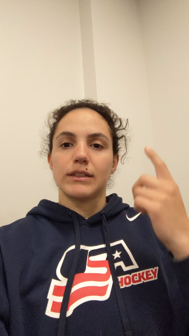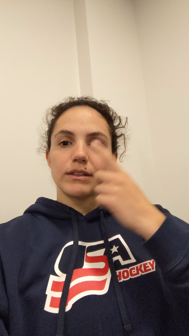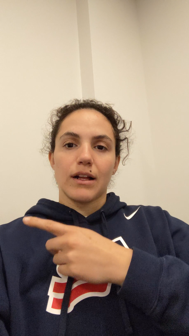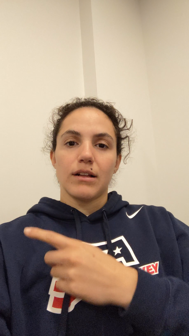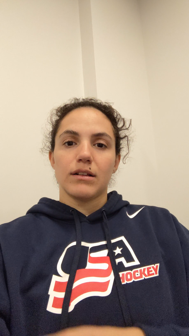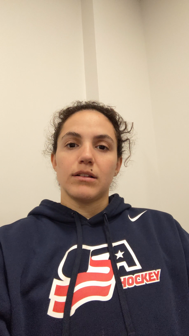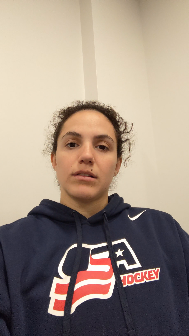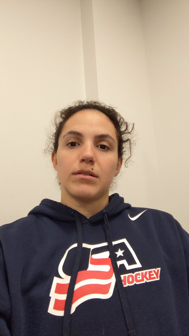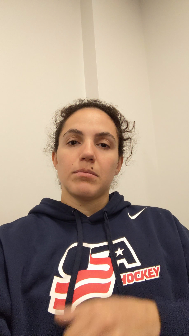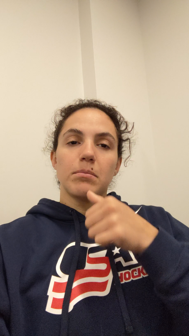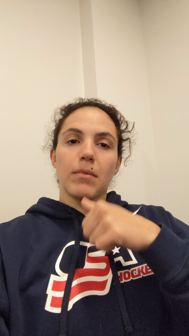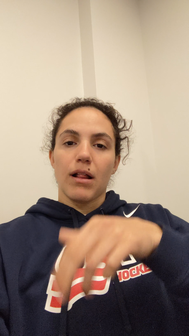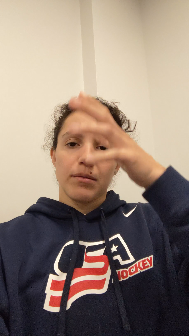mailman